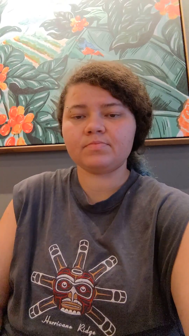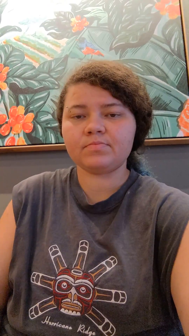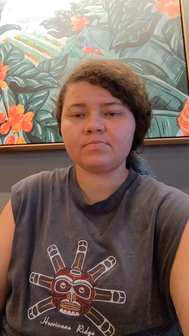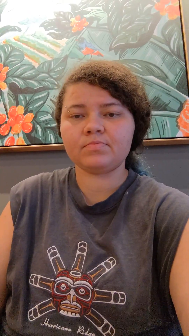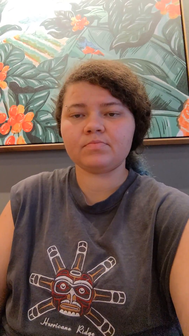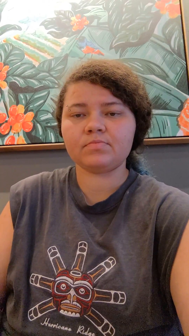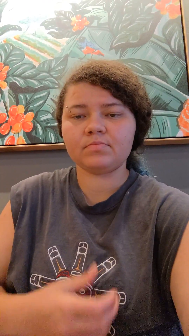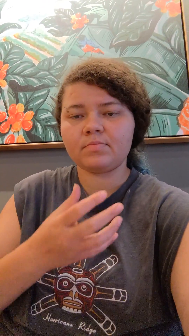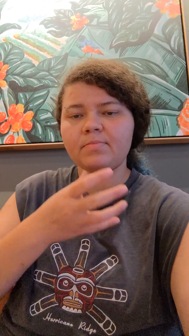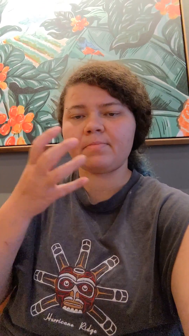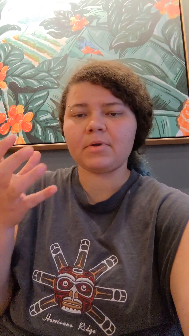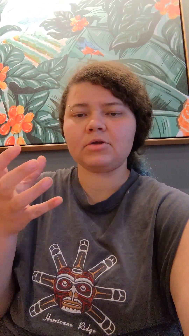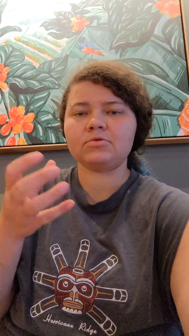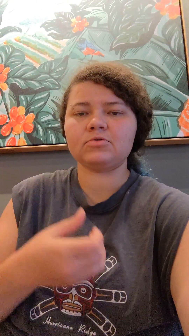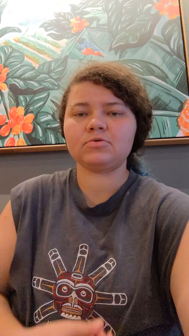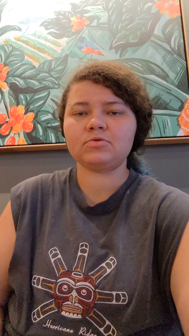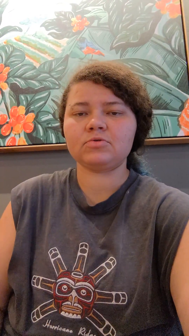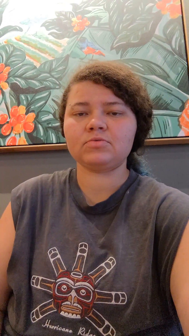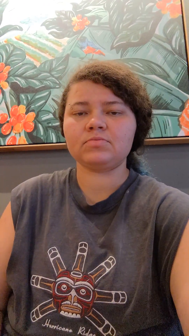much